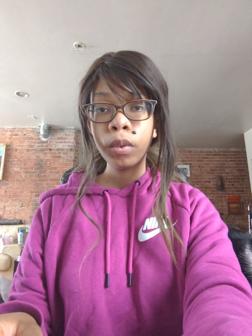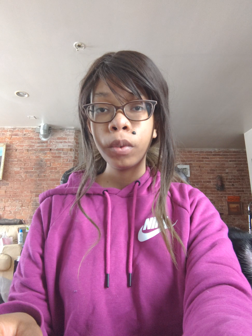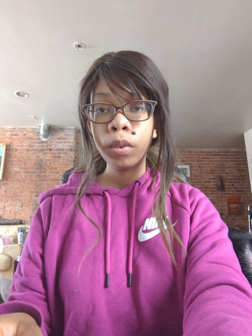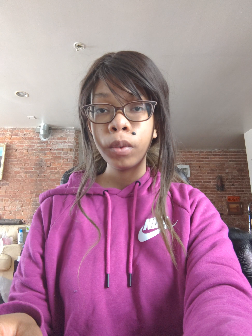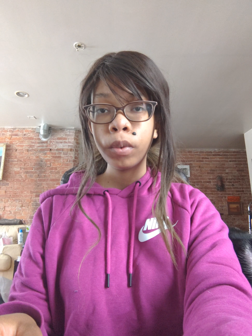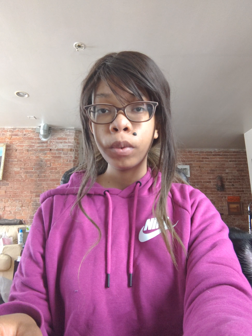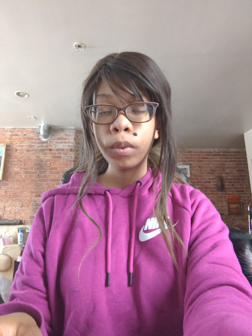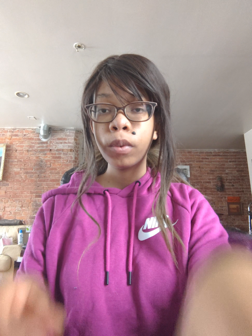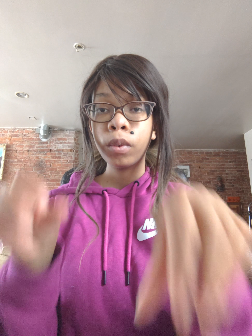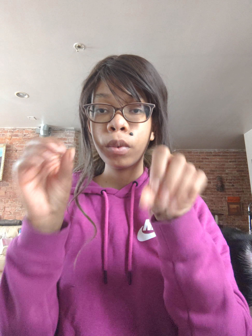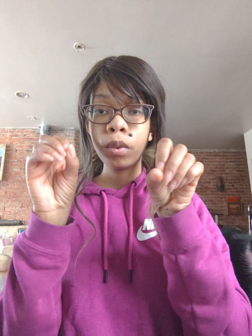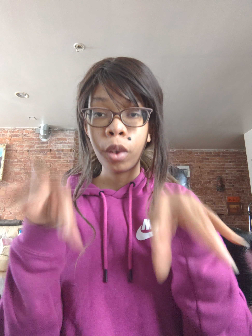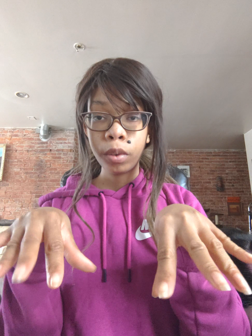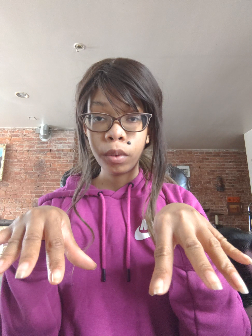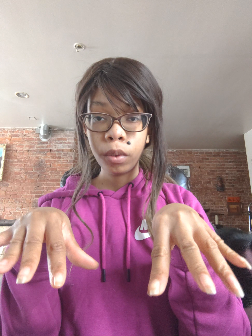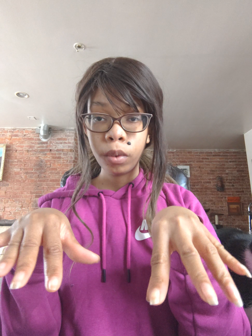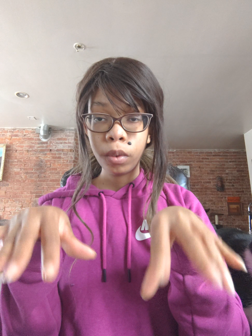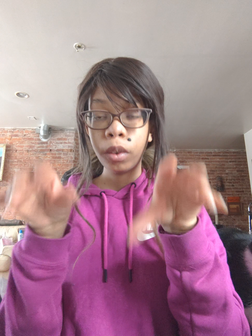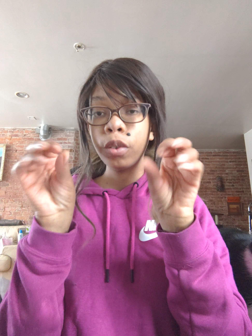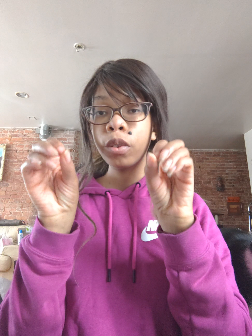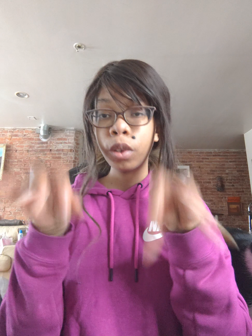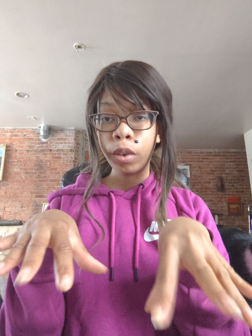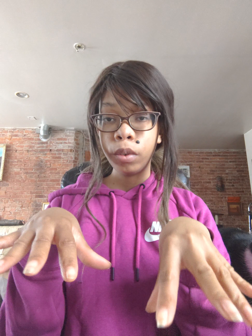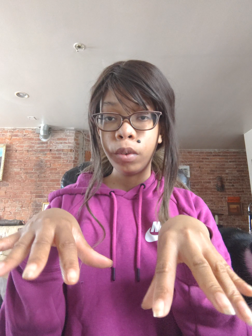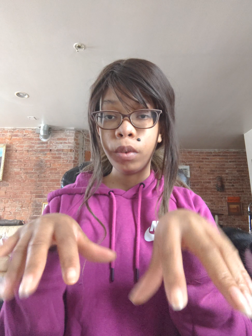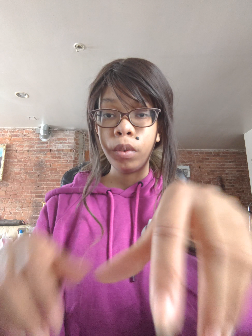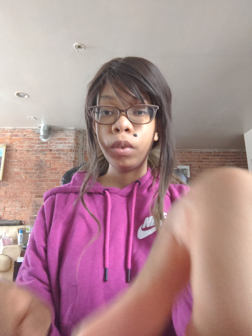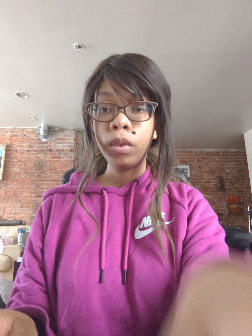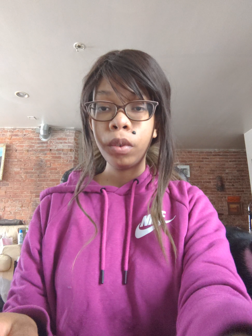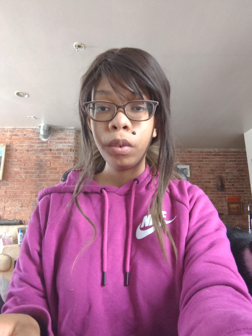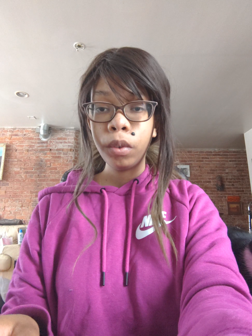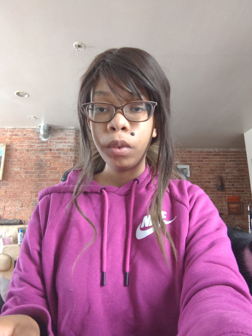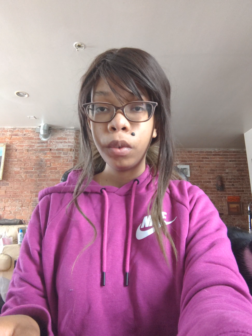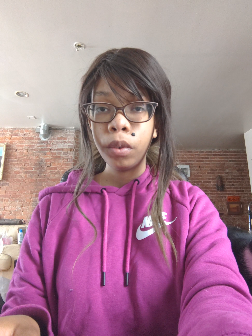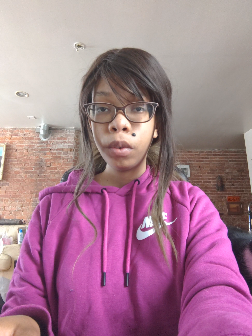drop